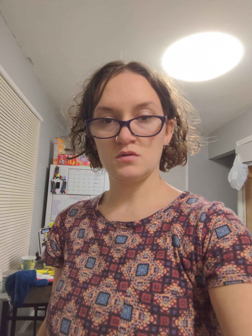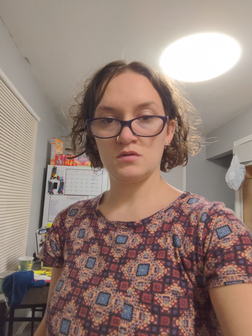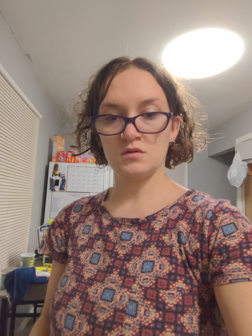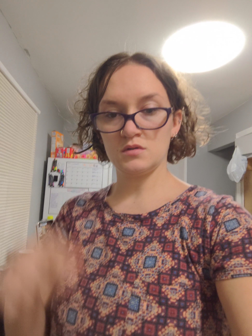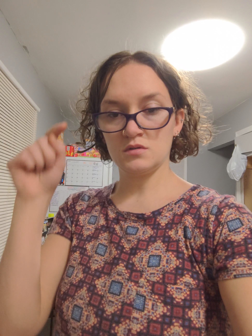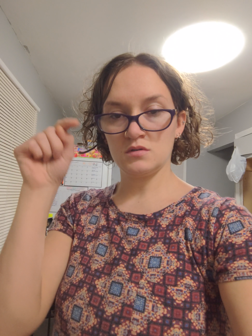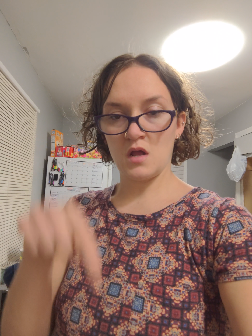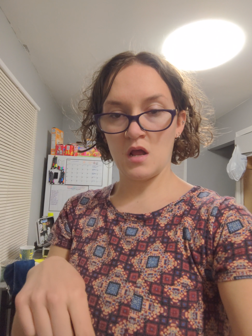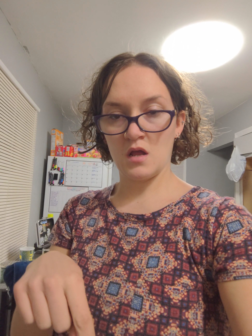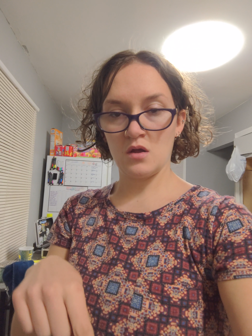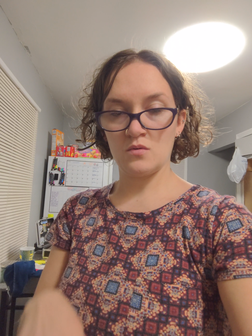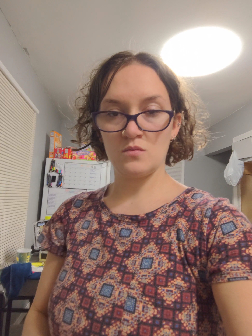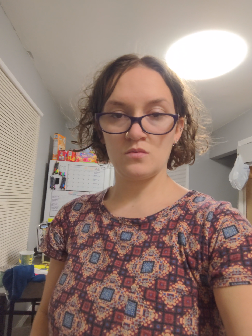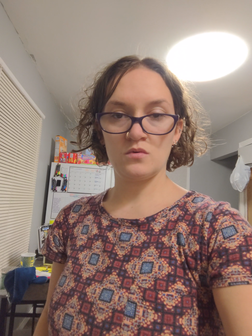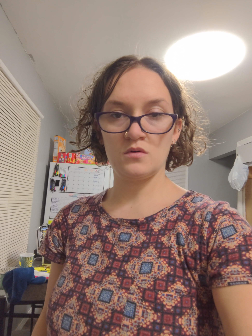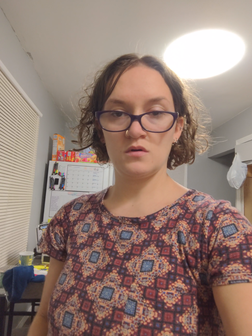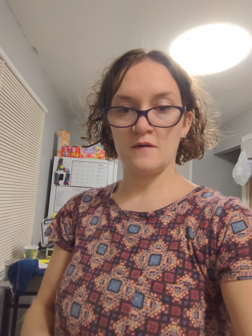down